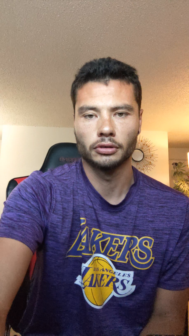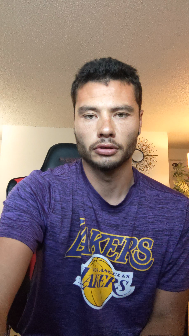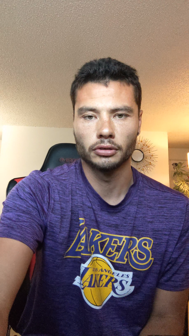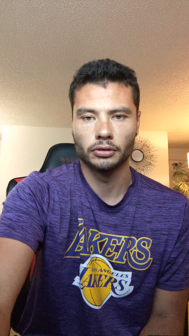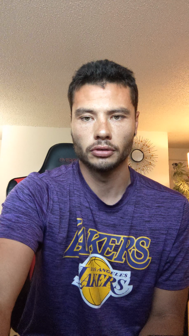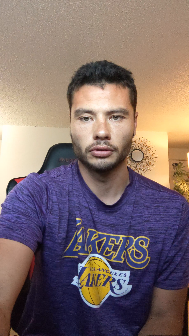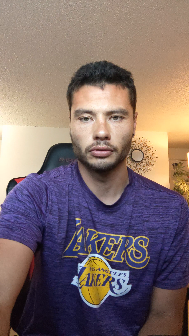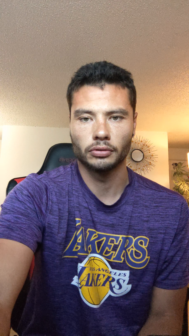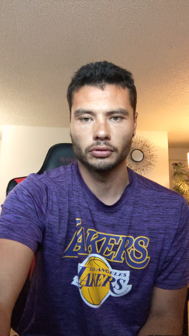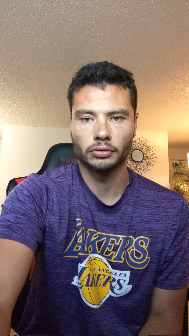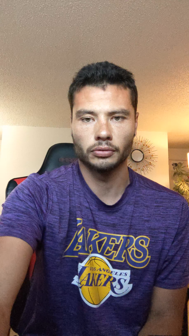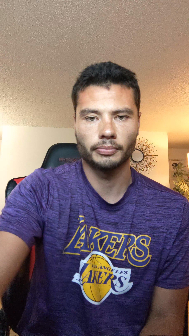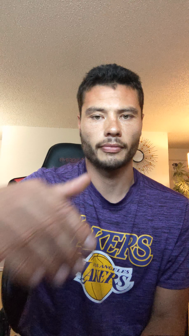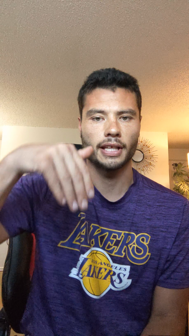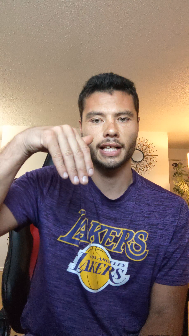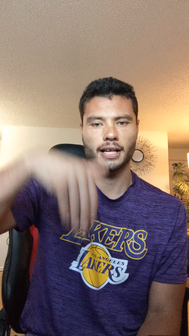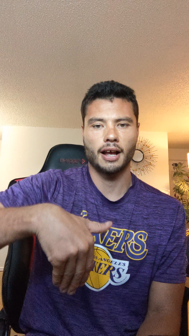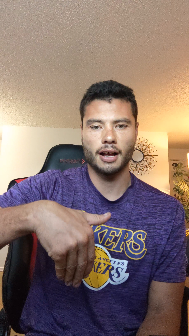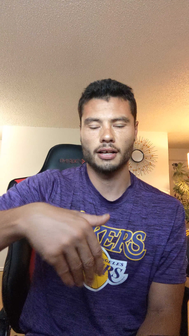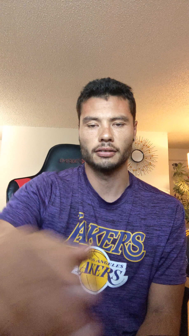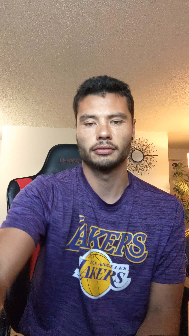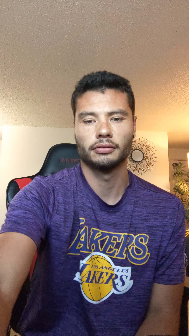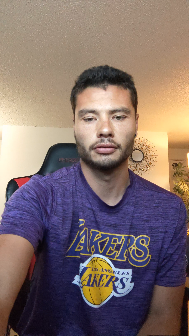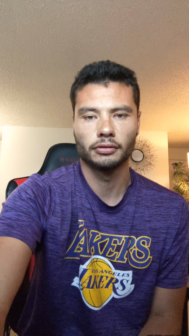night night